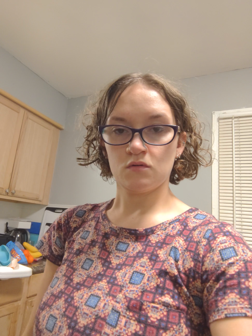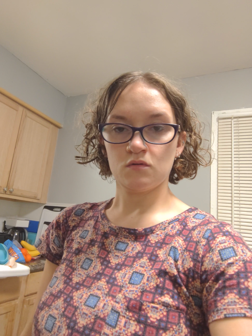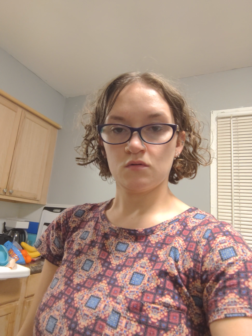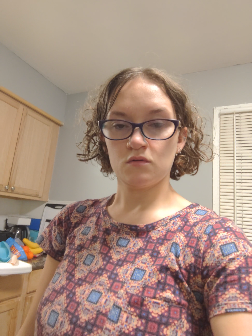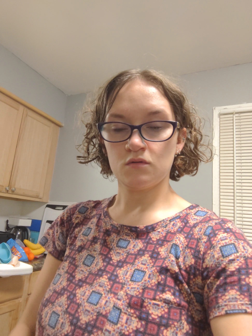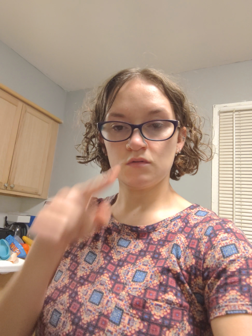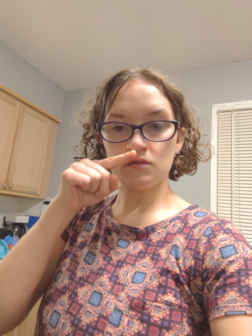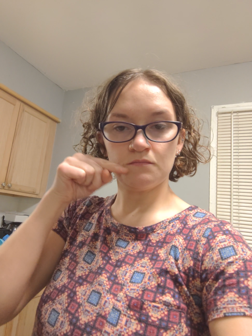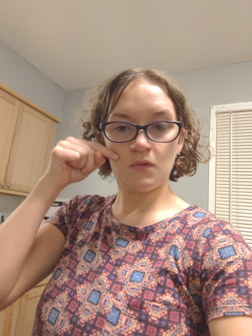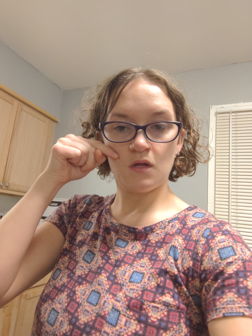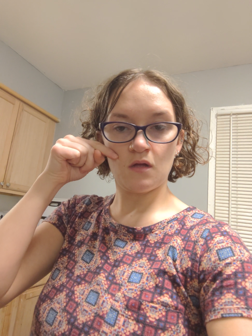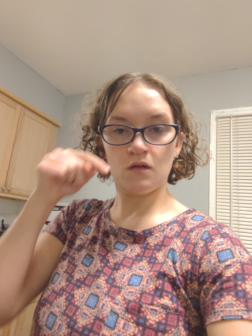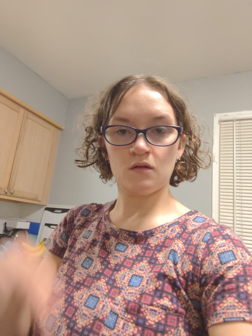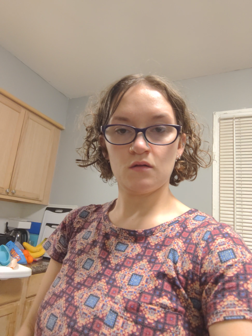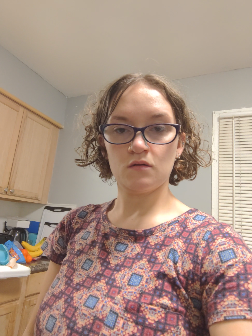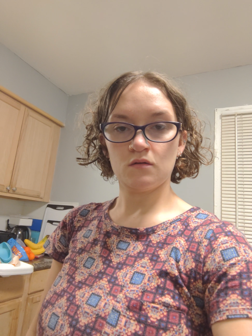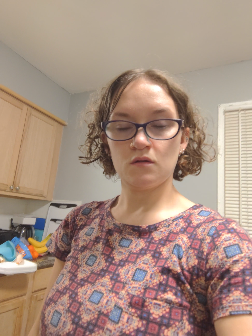smile